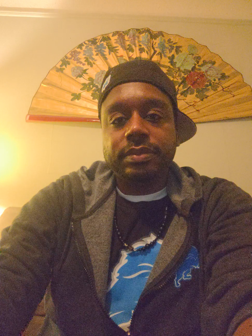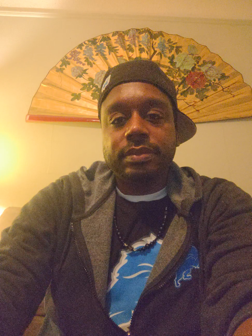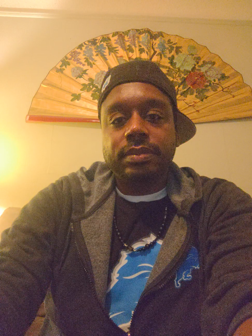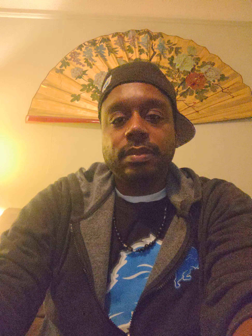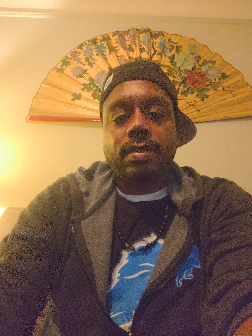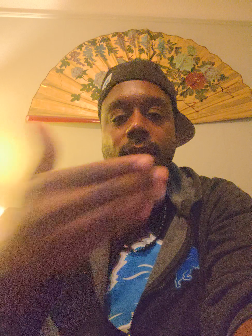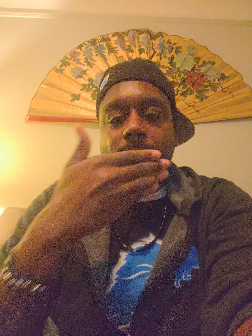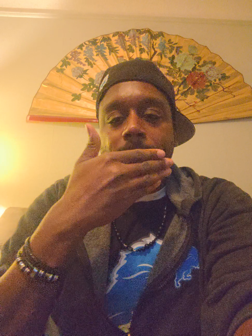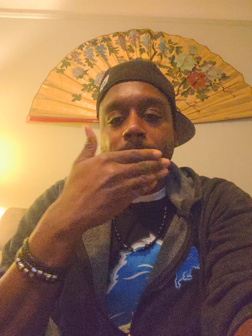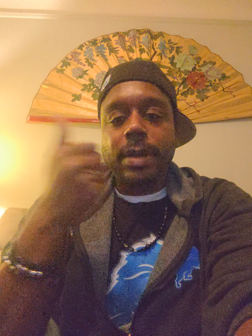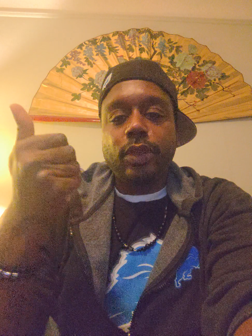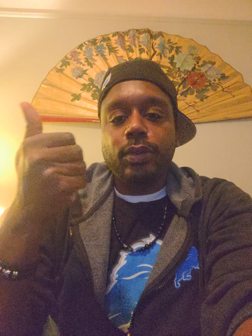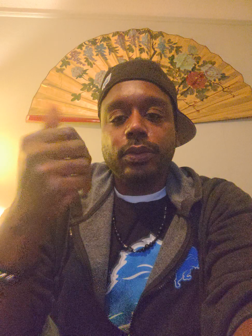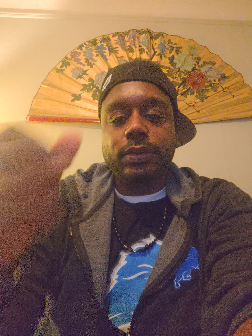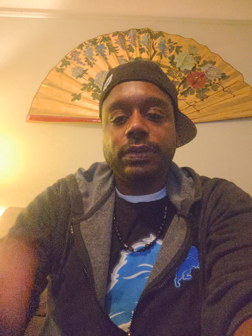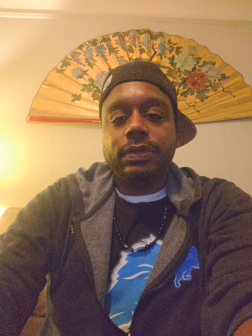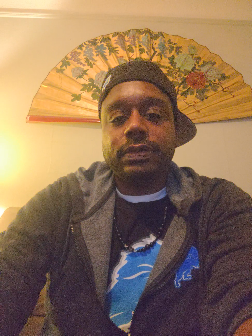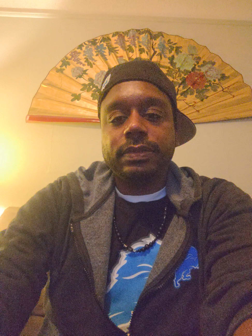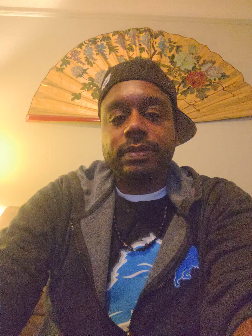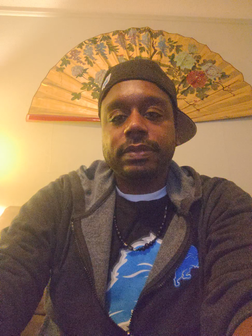better